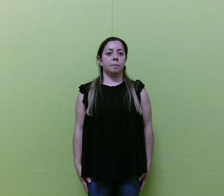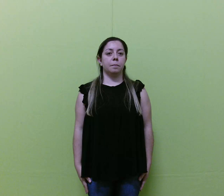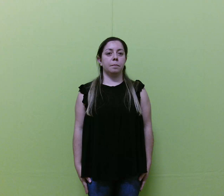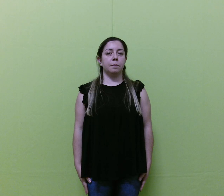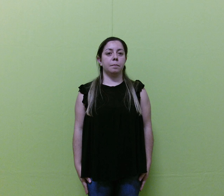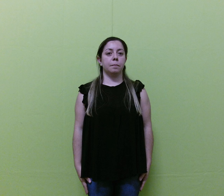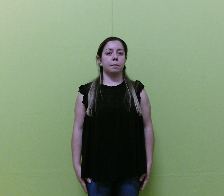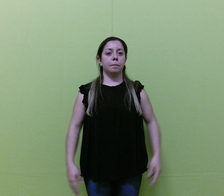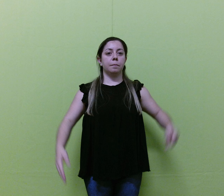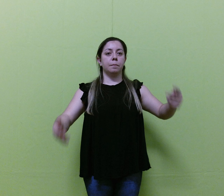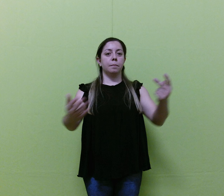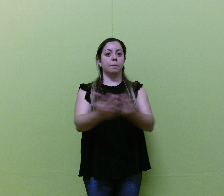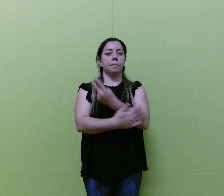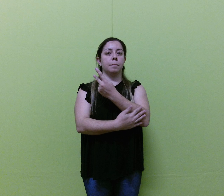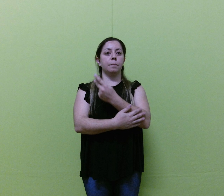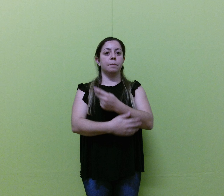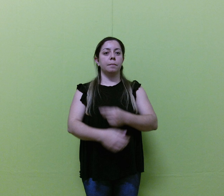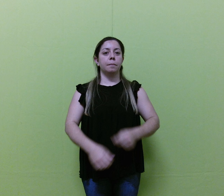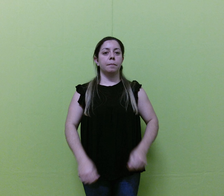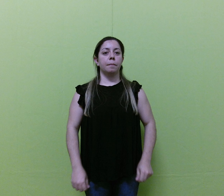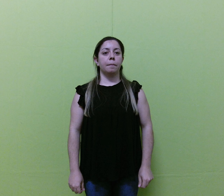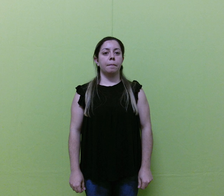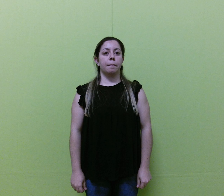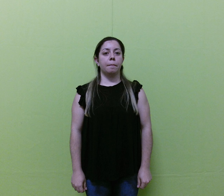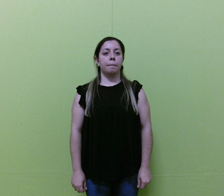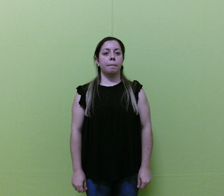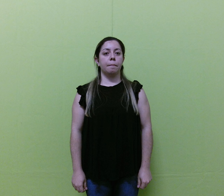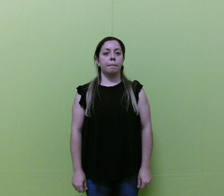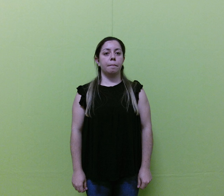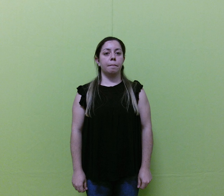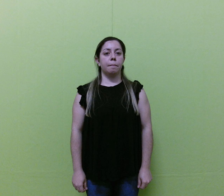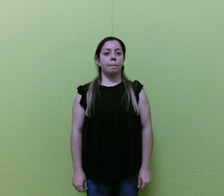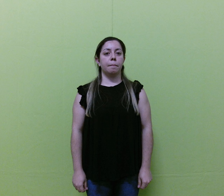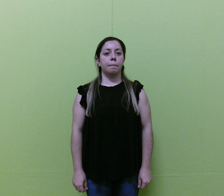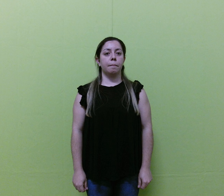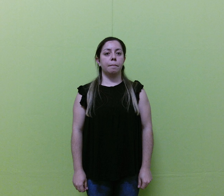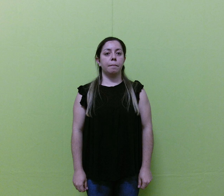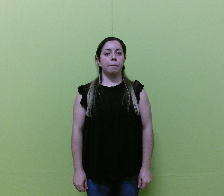acontecer